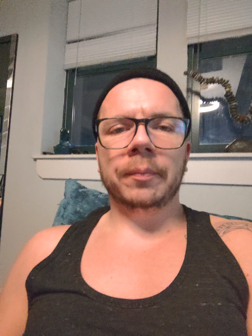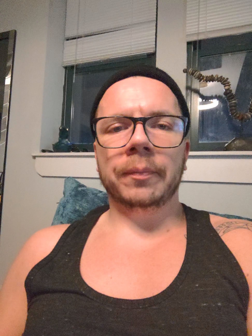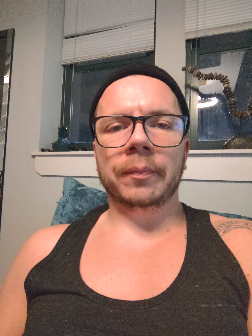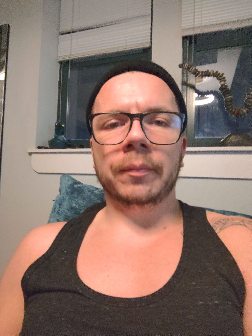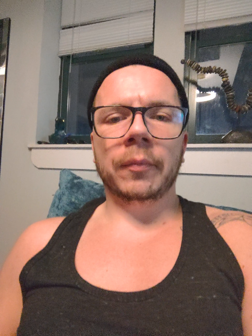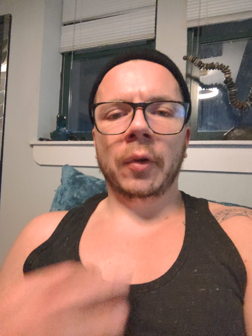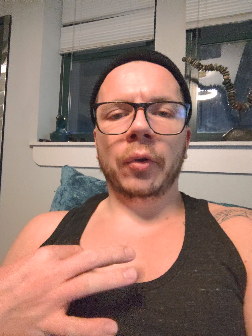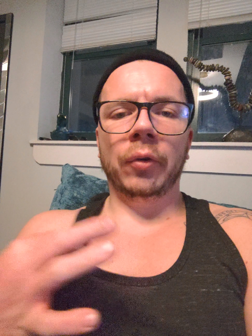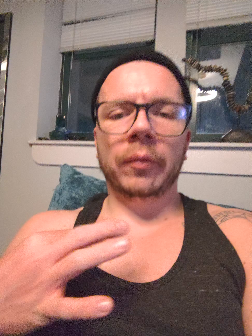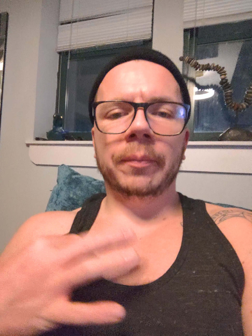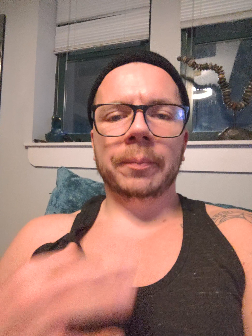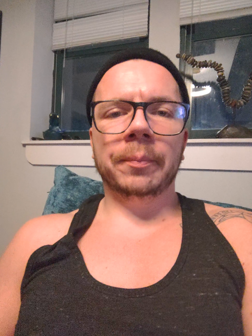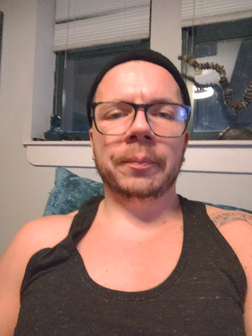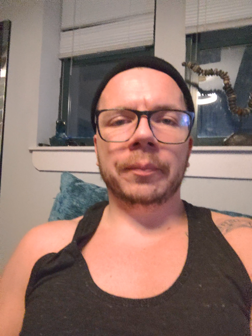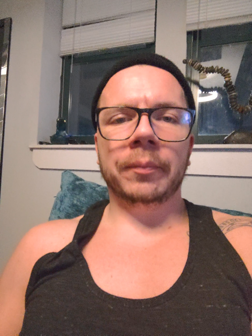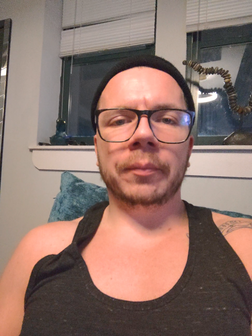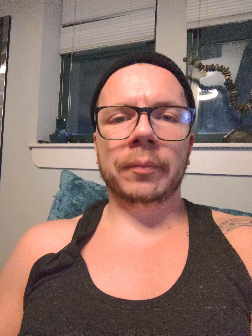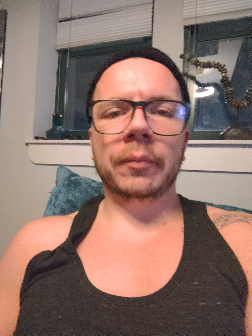shirt